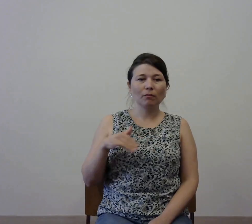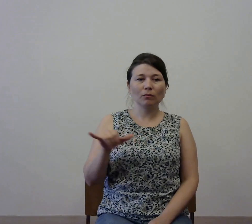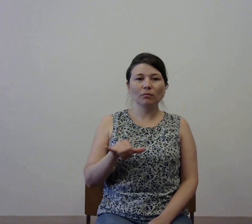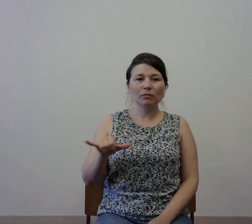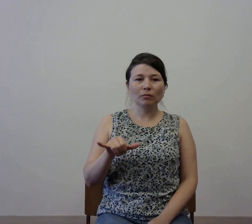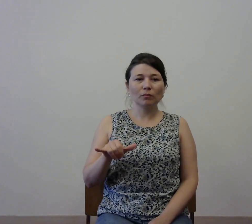harda